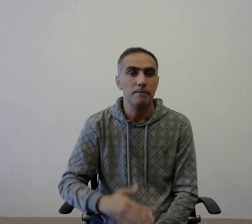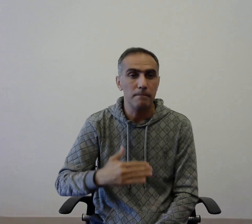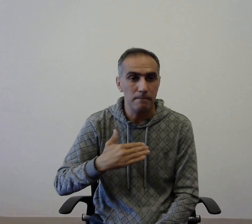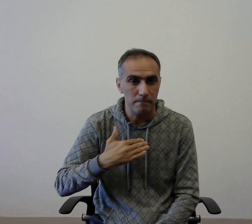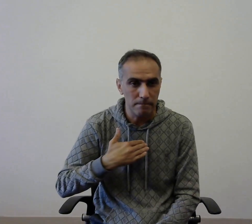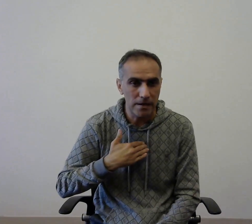mən